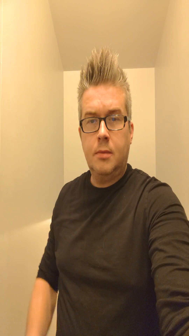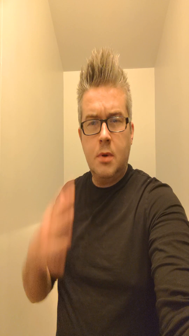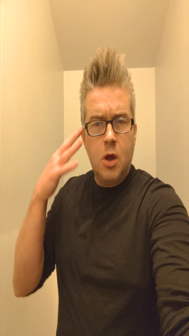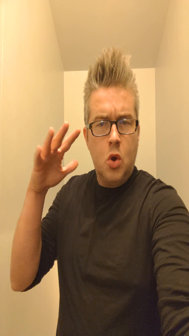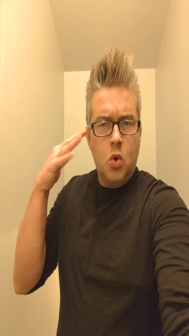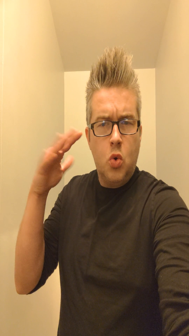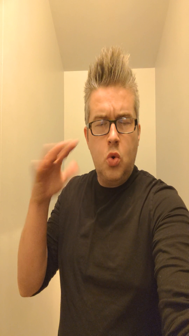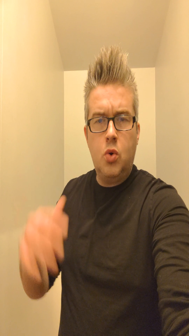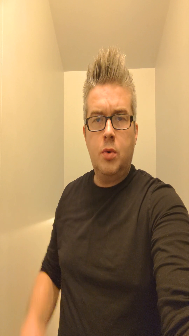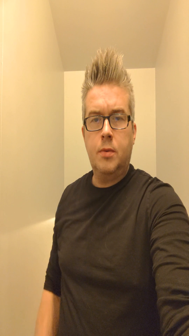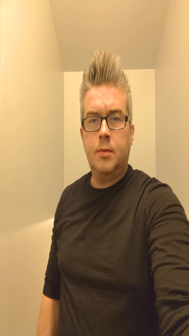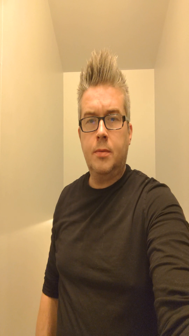noisy